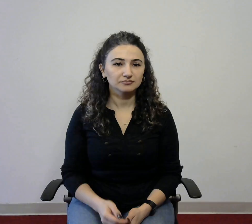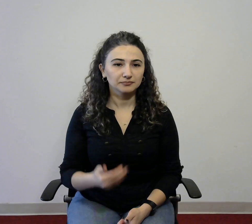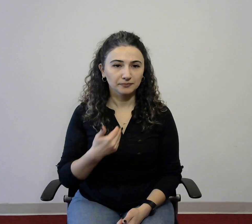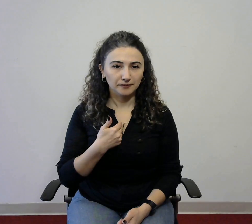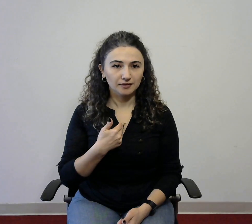mən